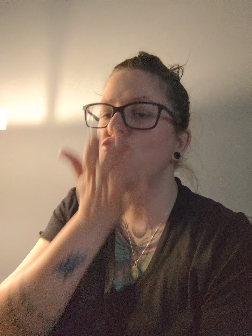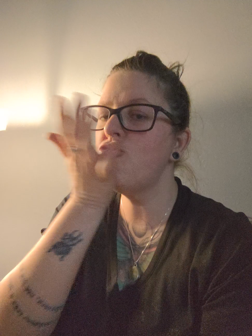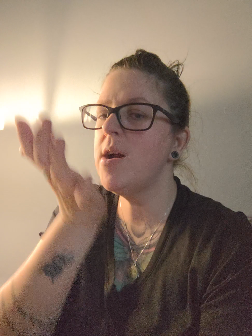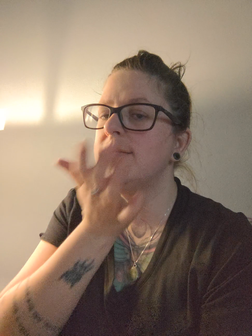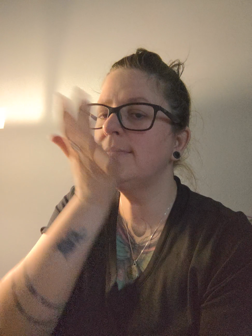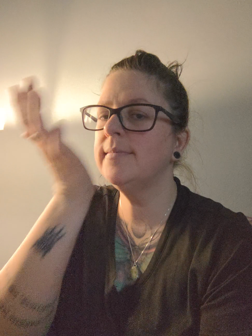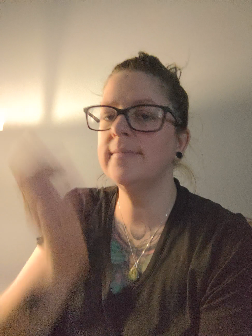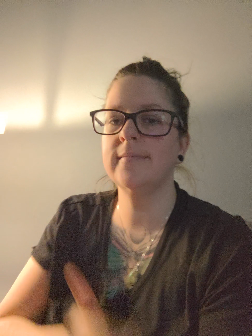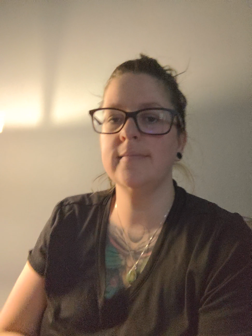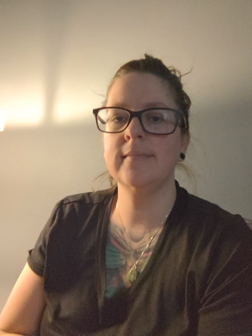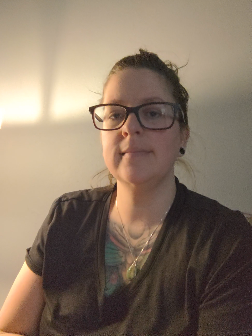grass